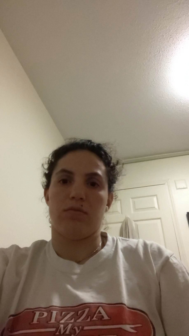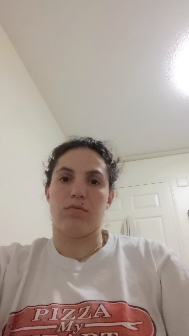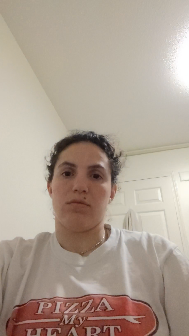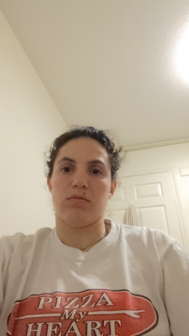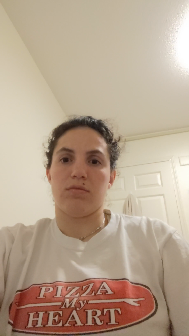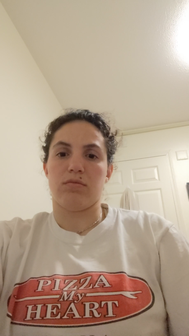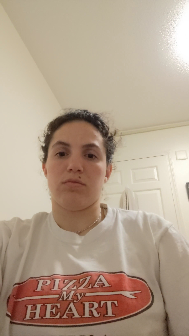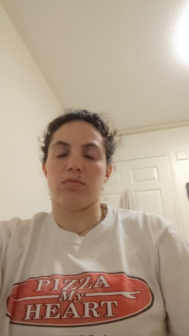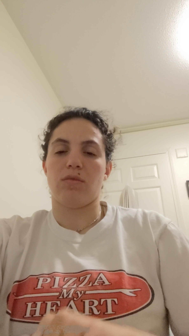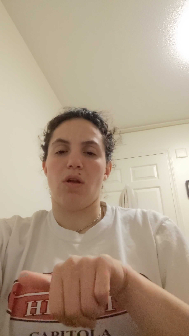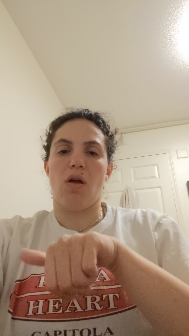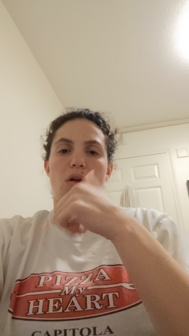other